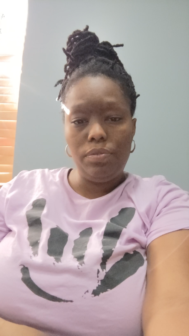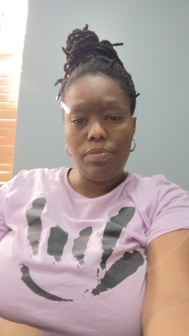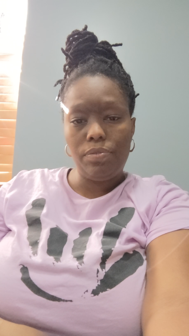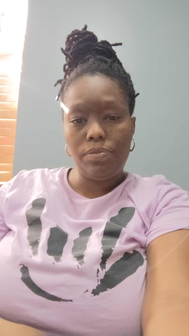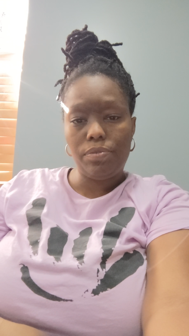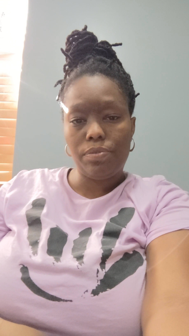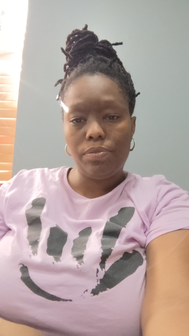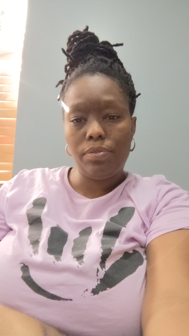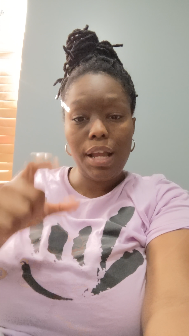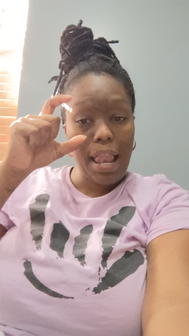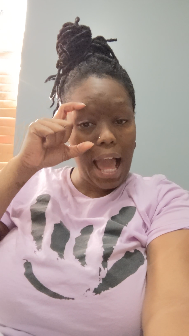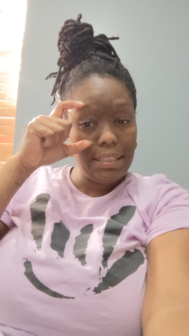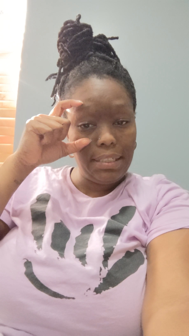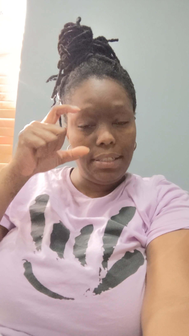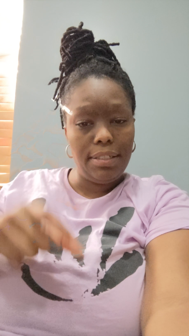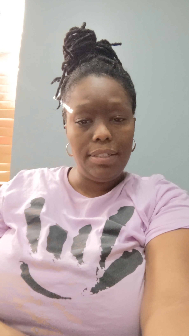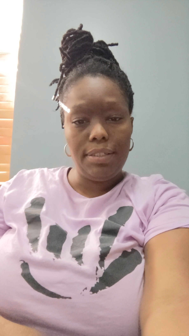glasses